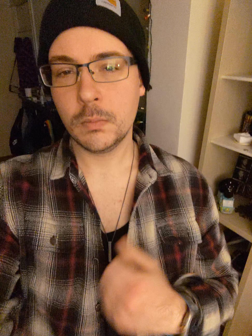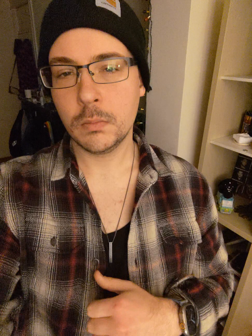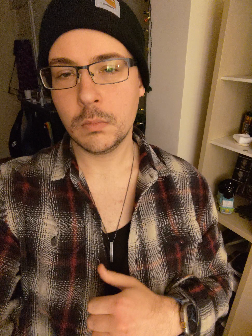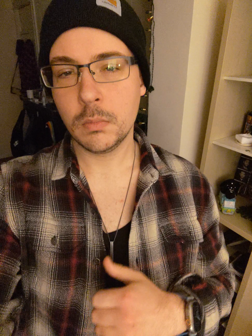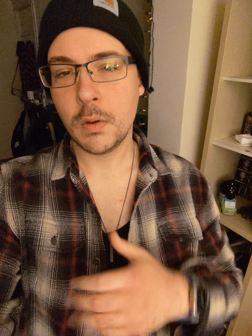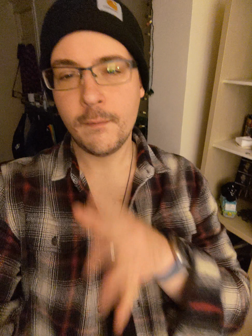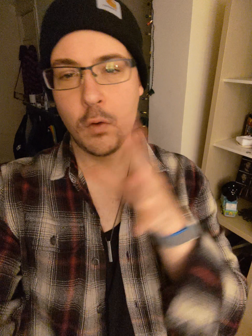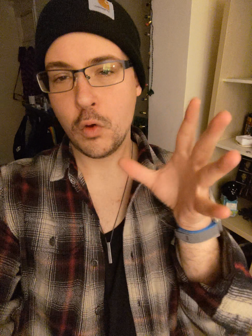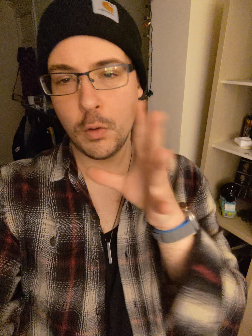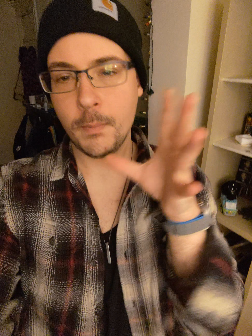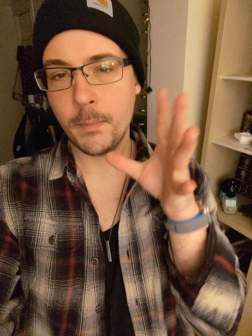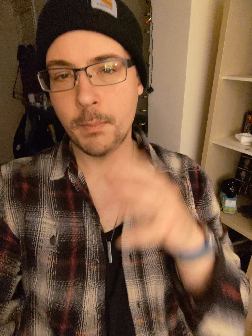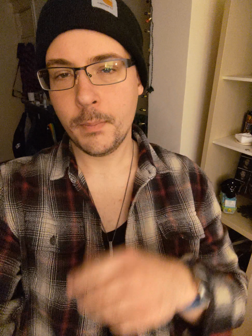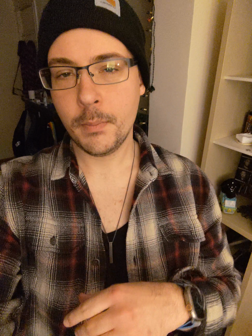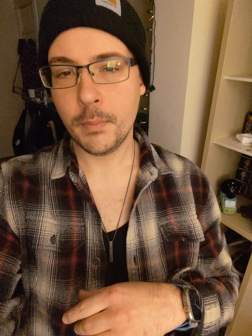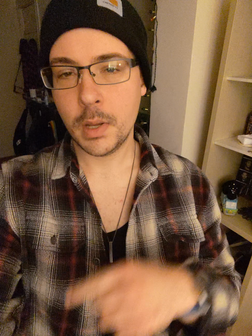farm